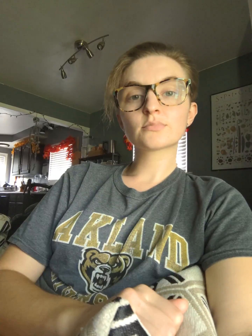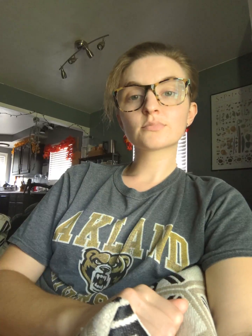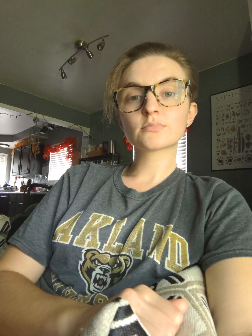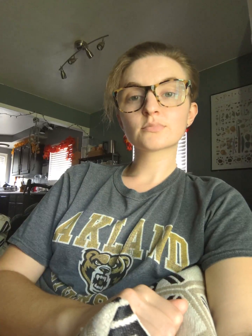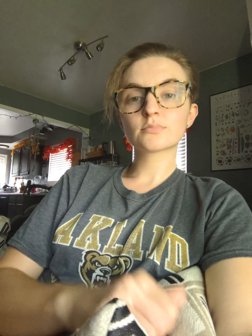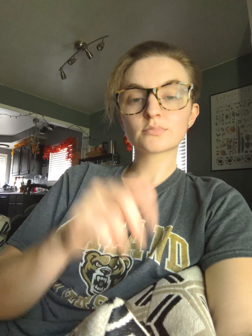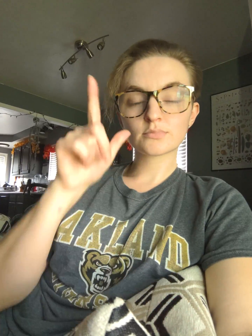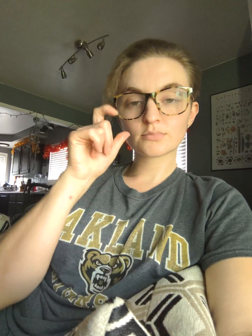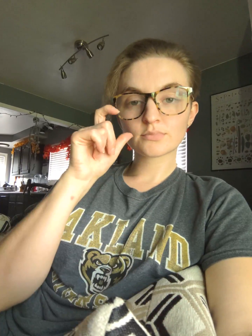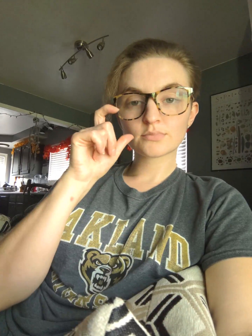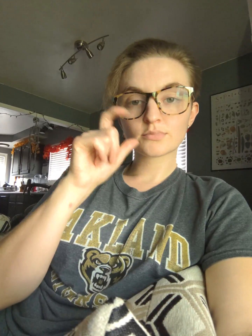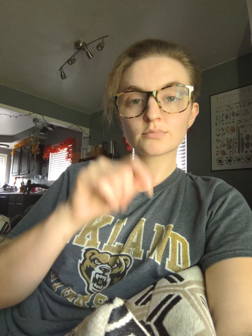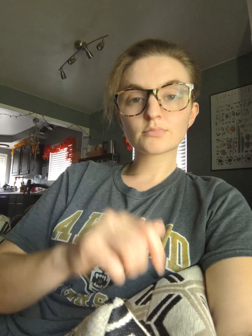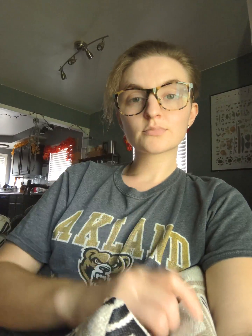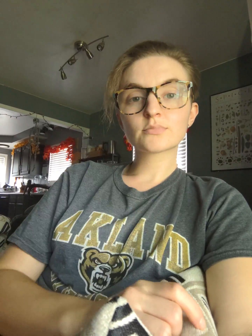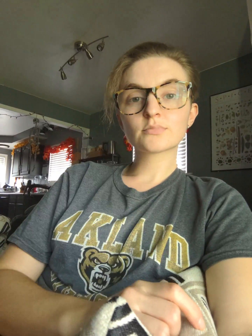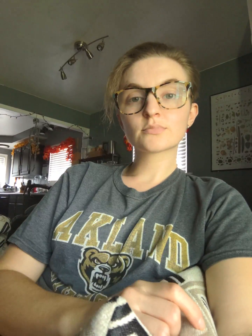camera